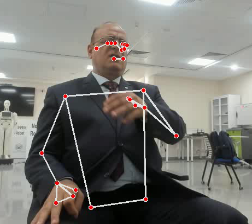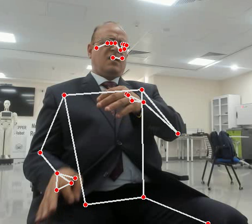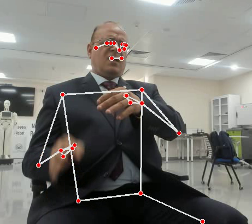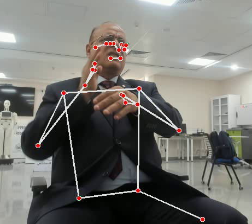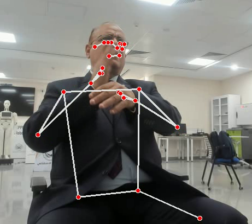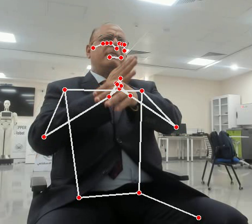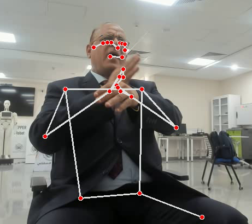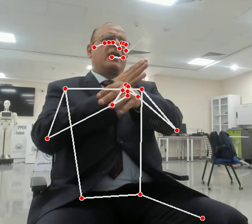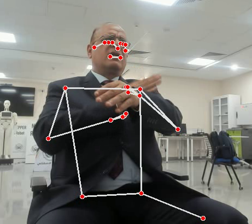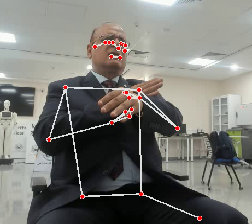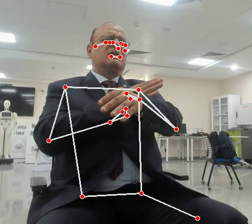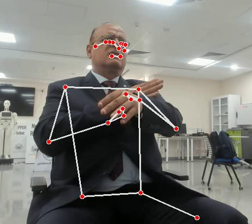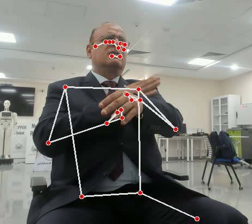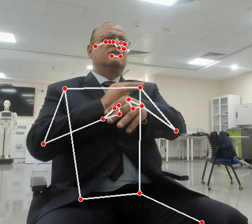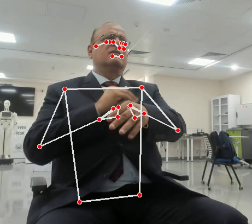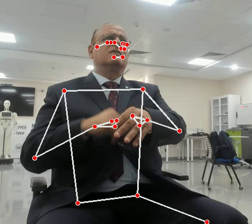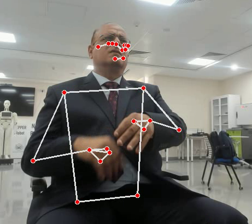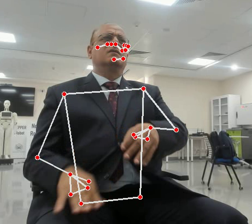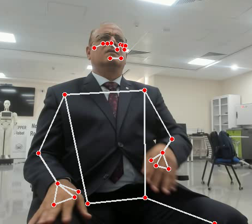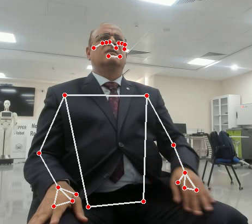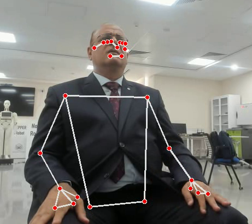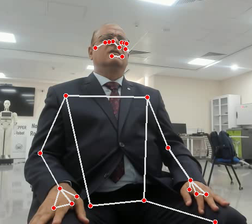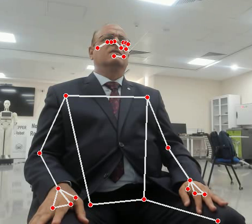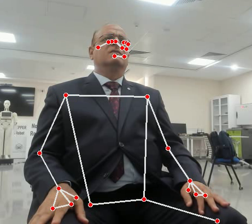t3ban